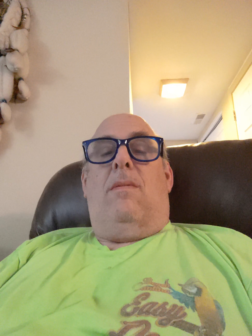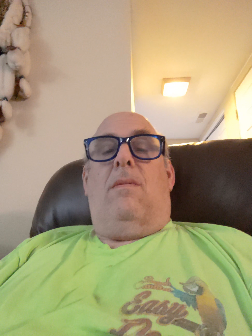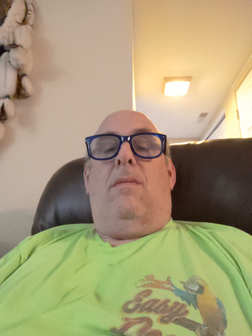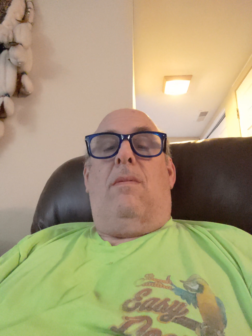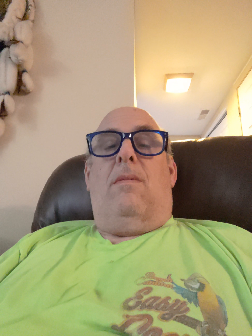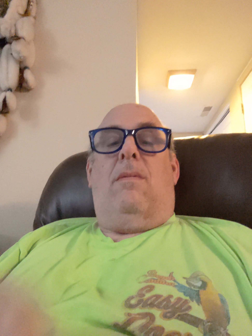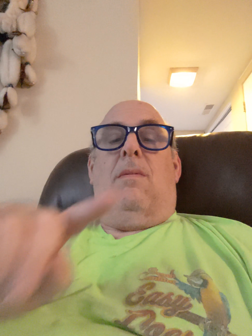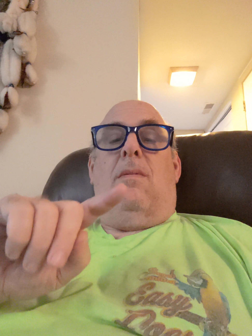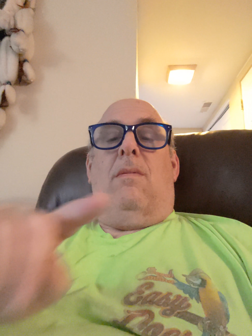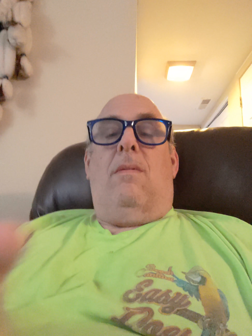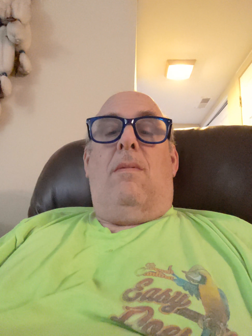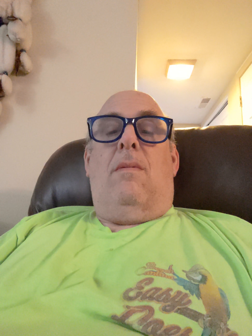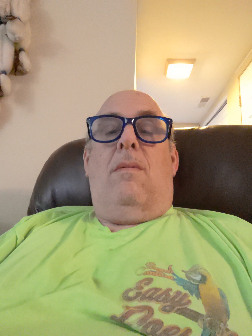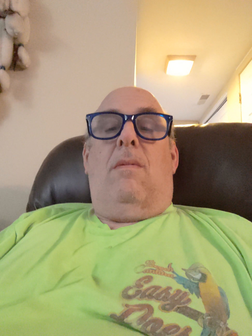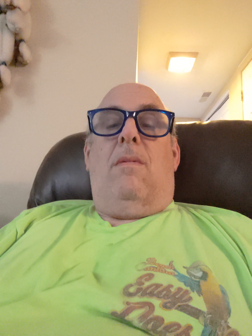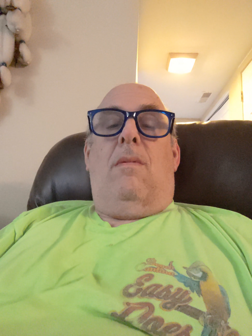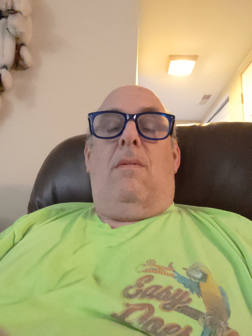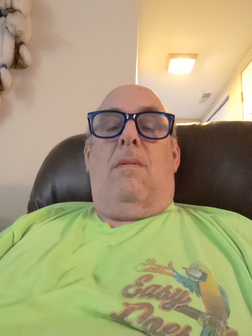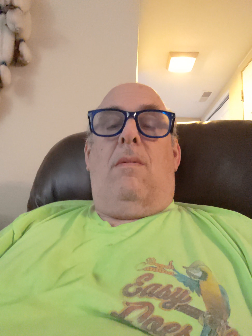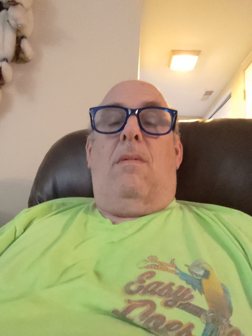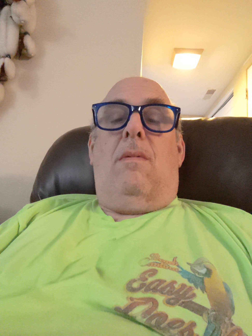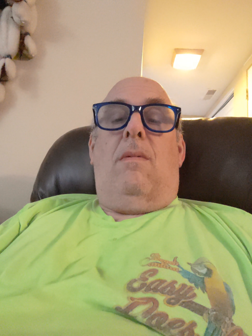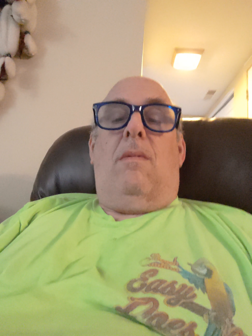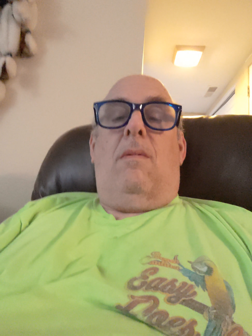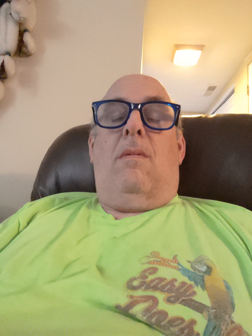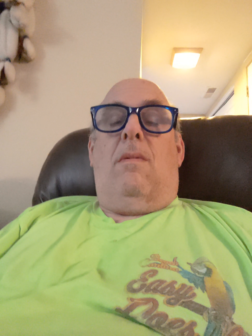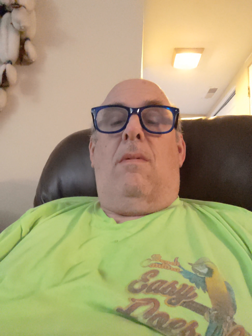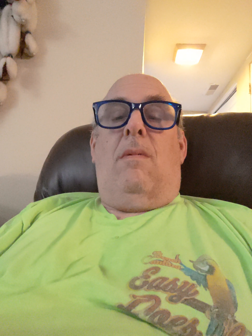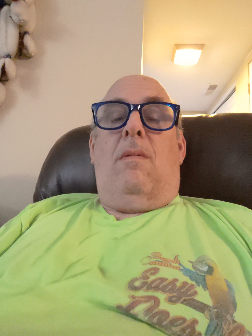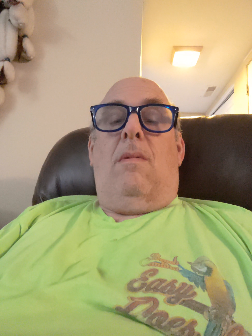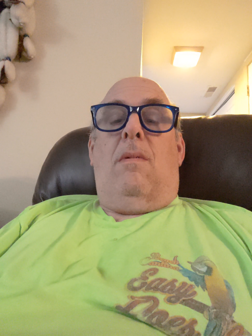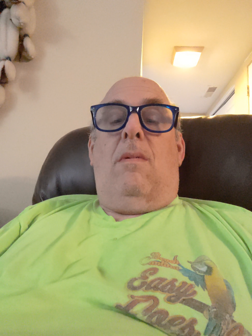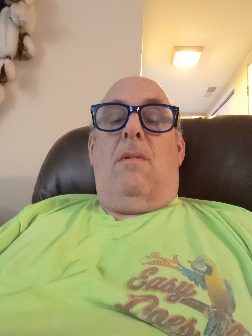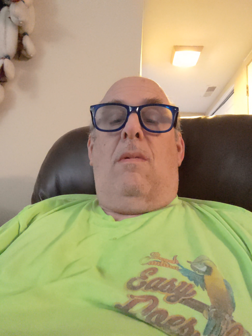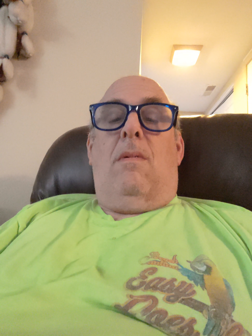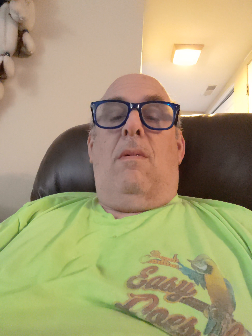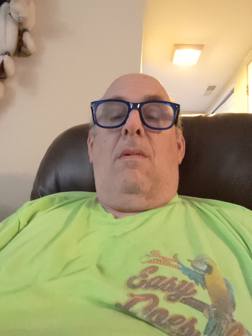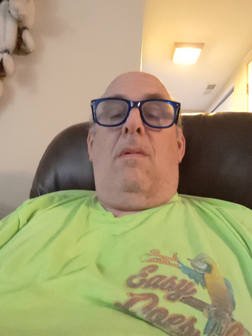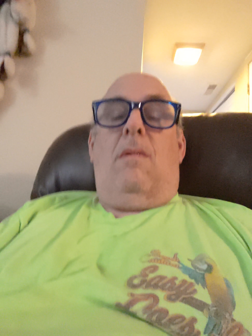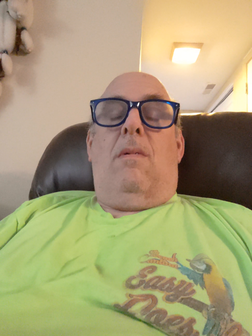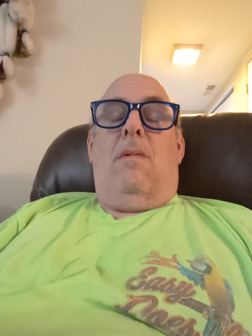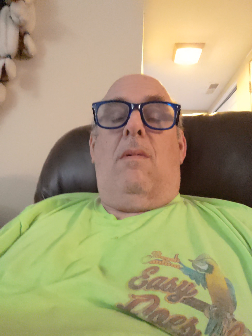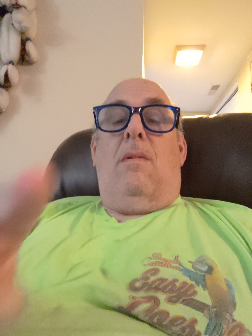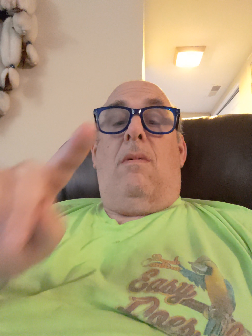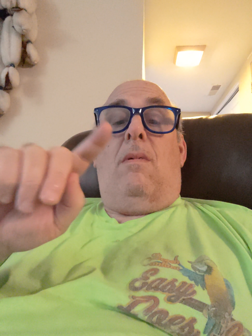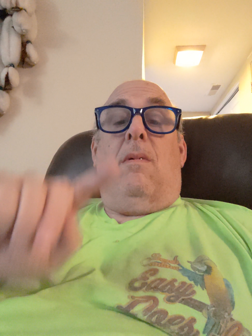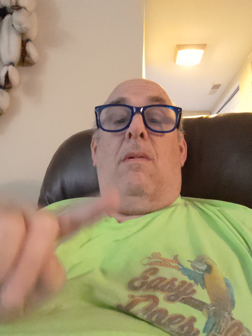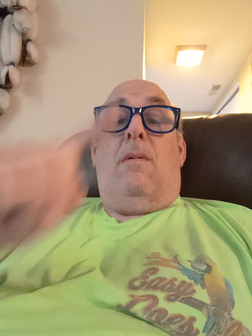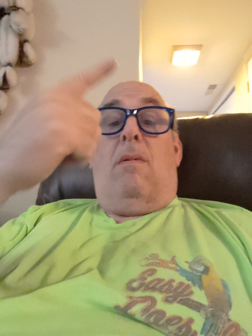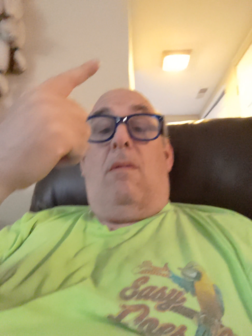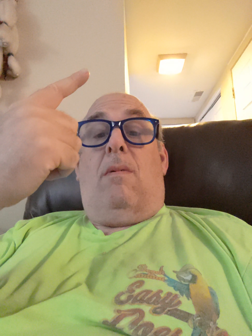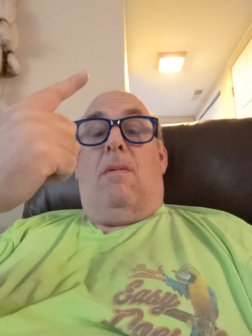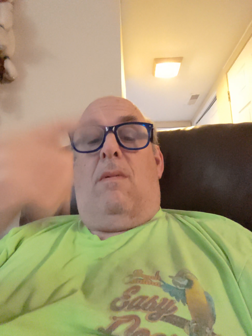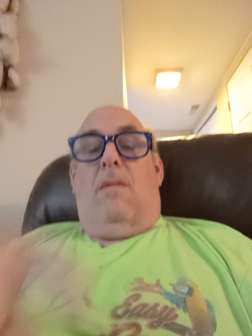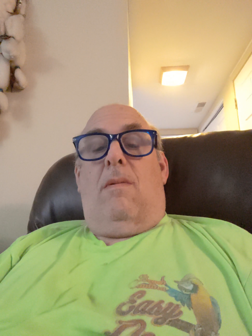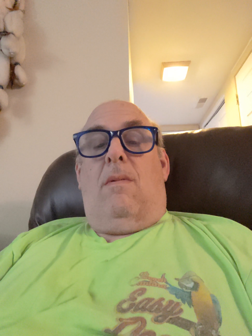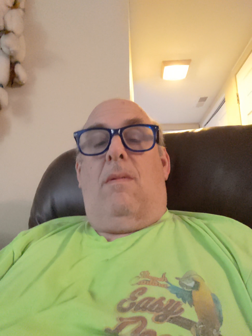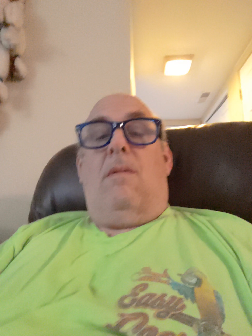first